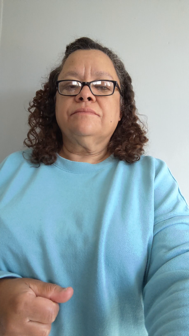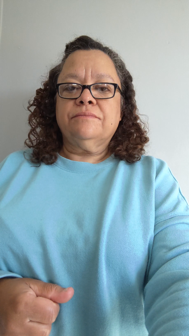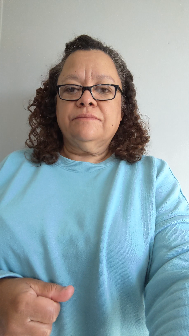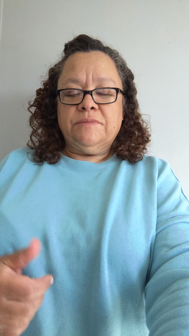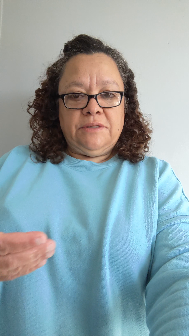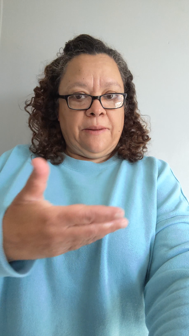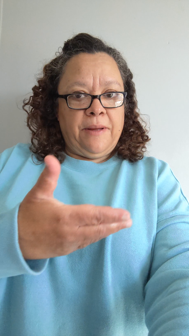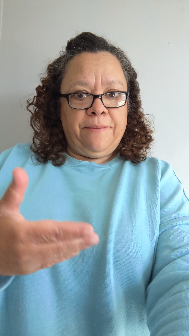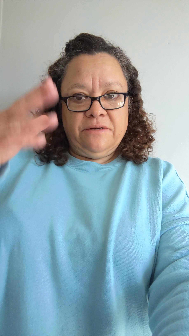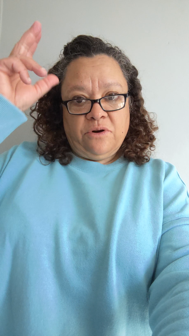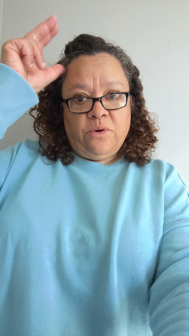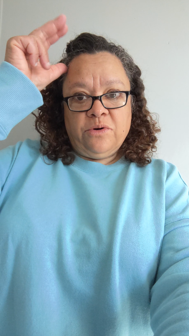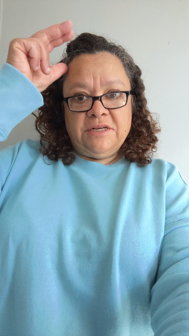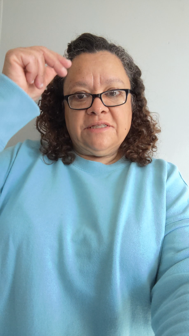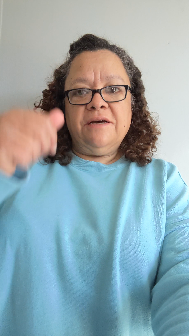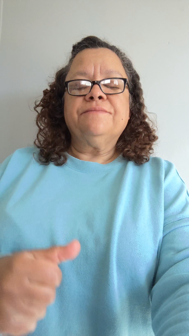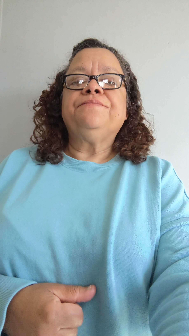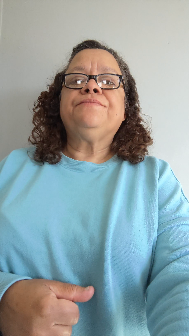pony